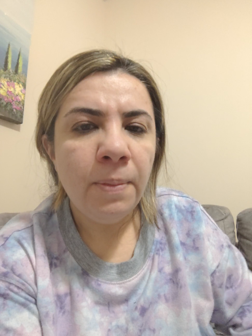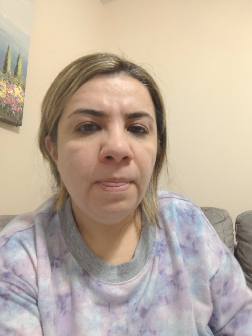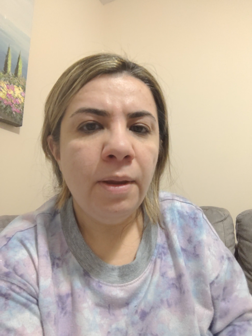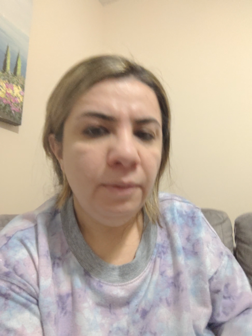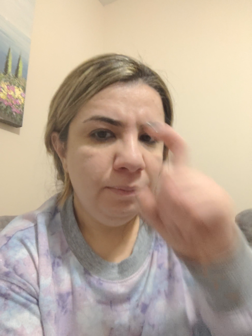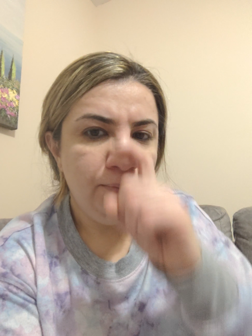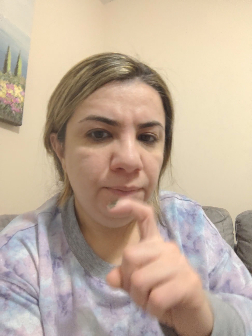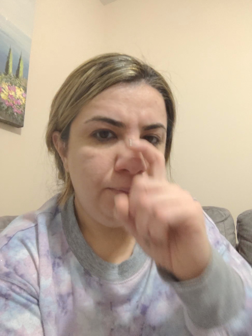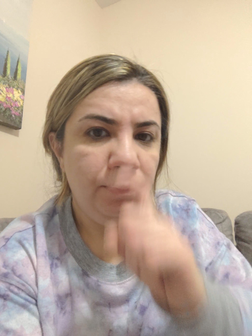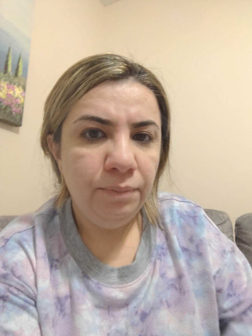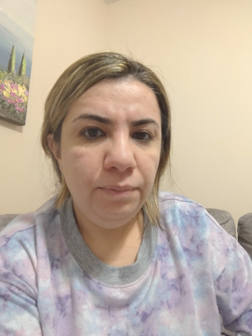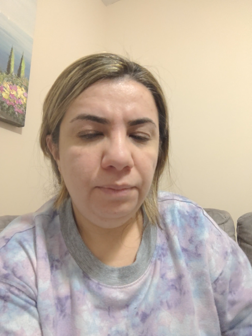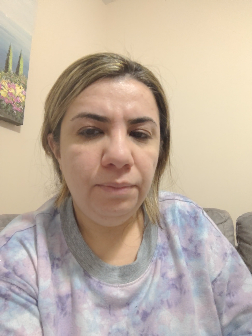doll